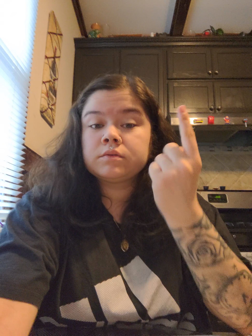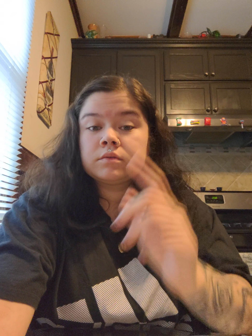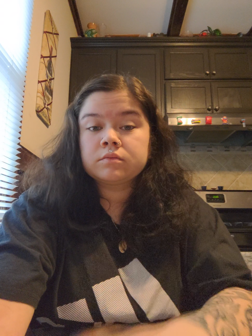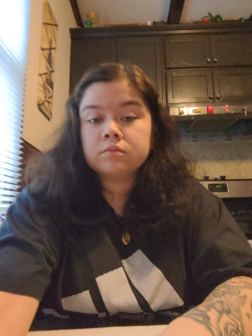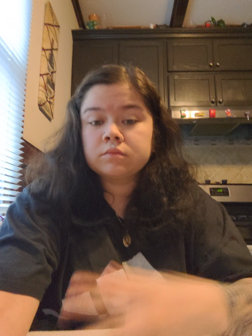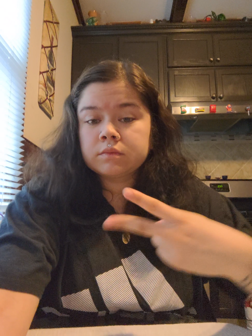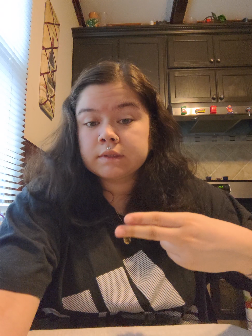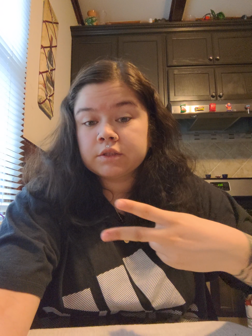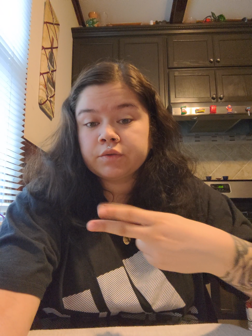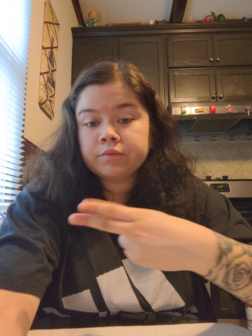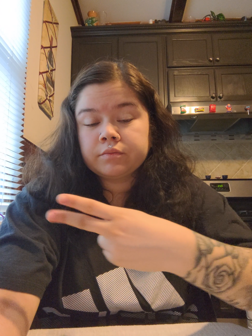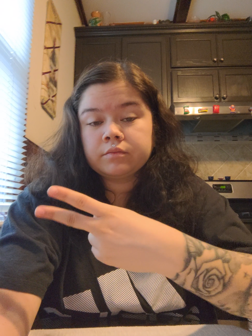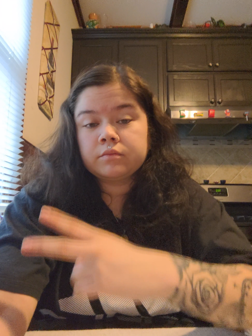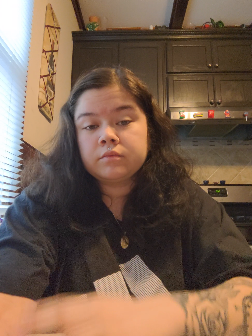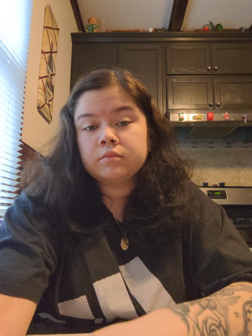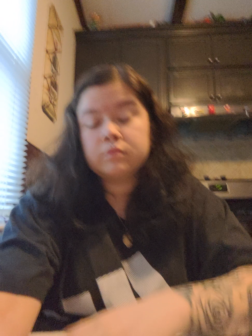scissors